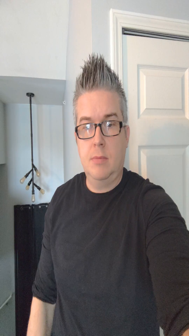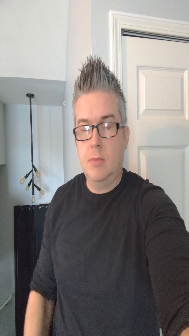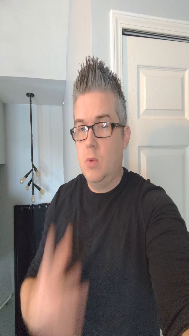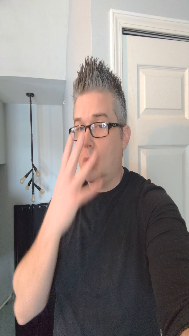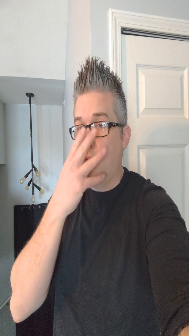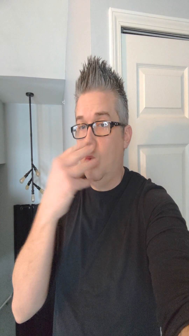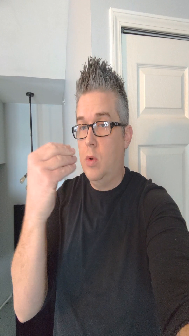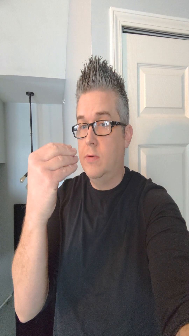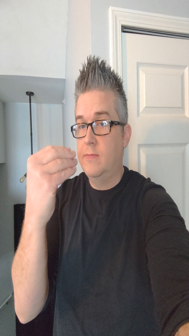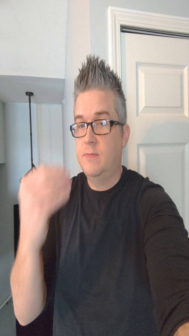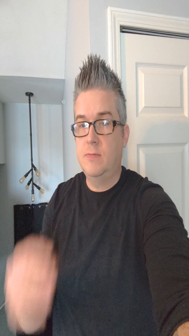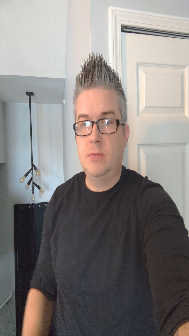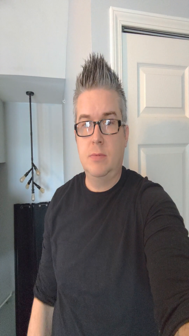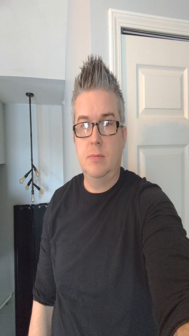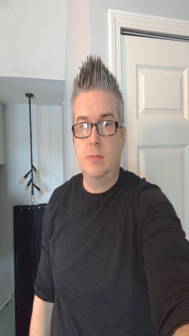wolf